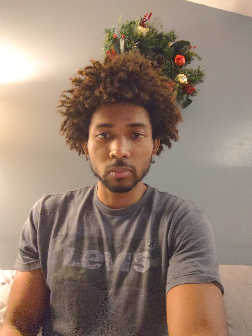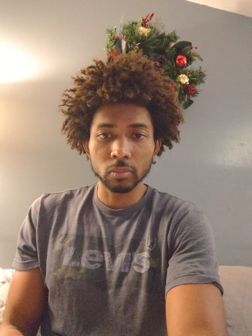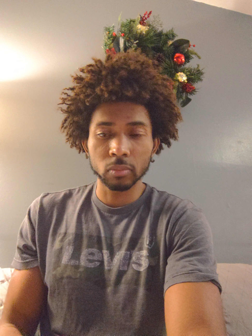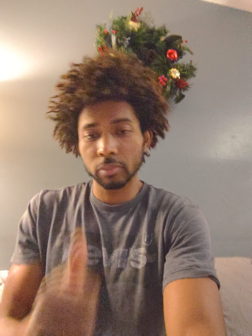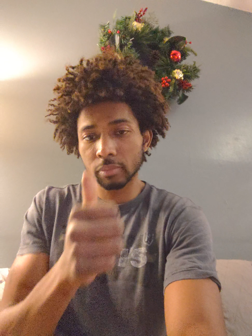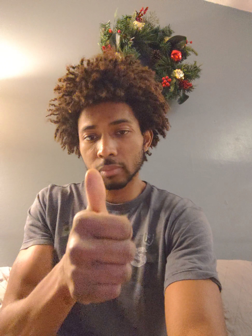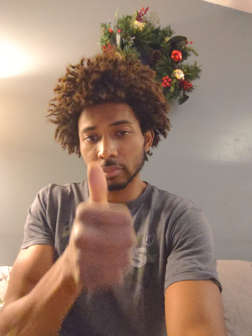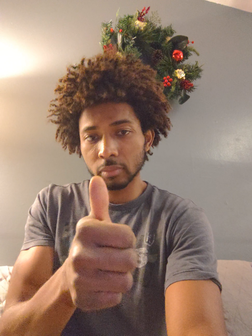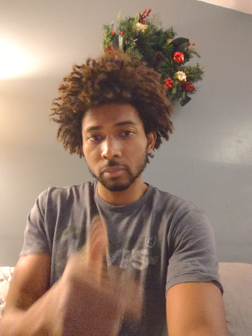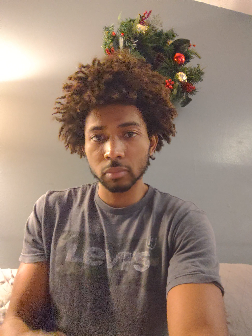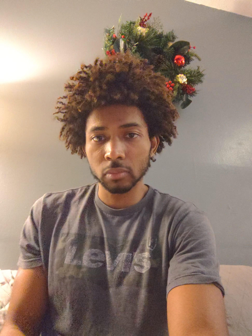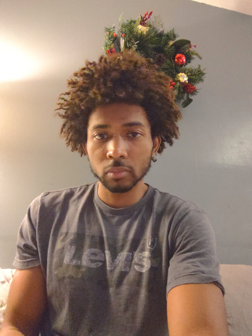yourself